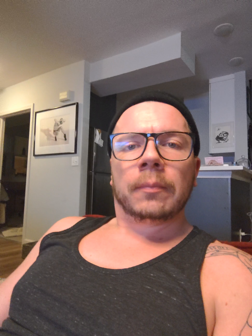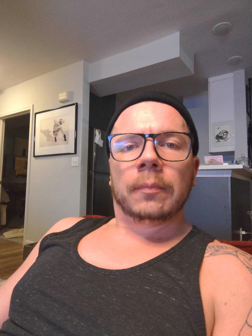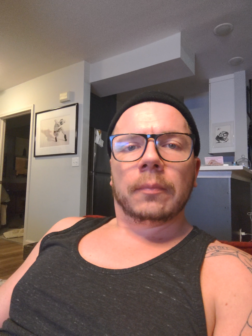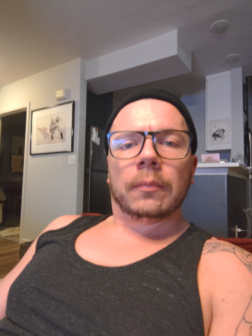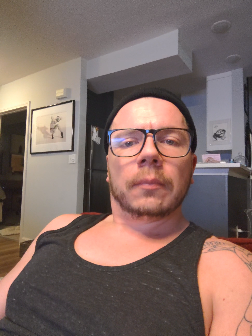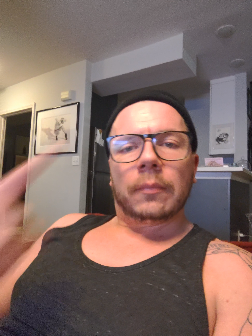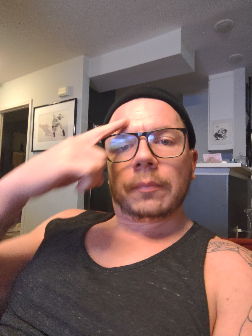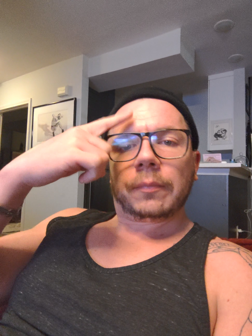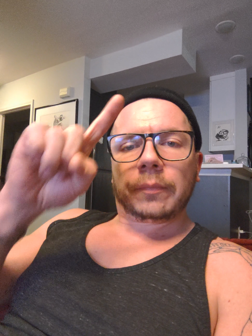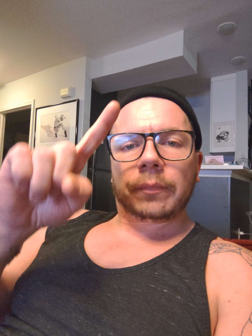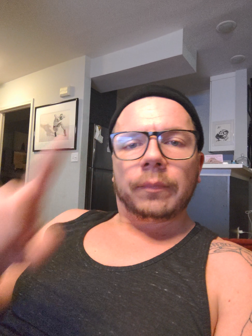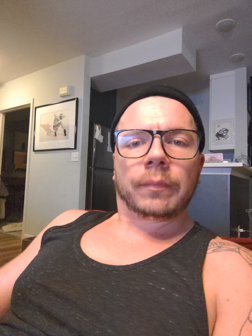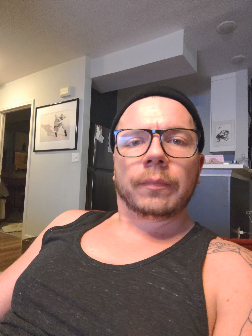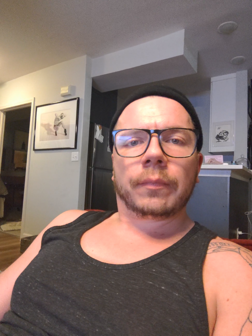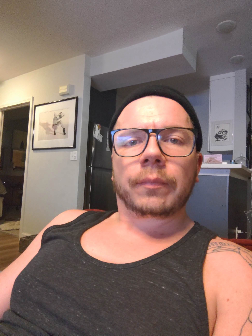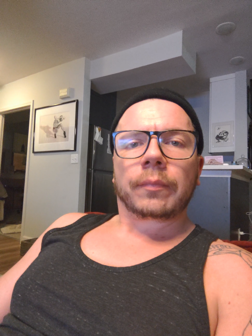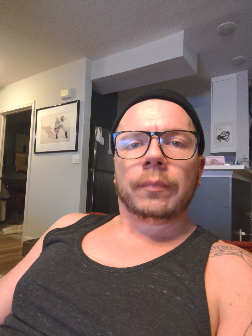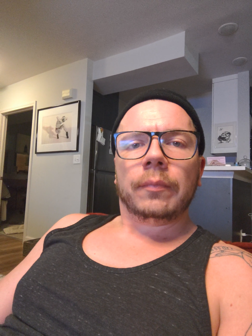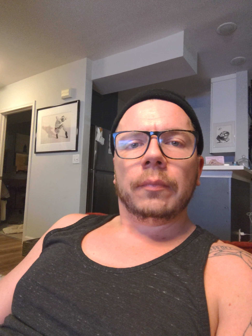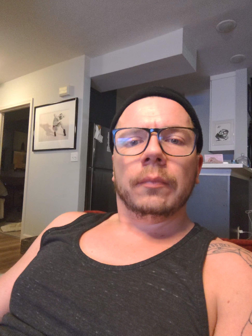for